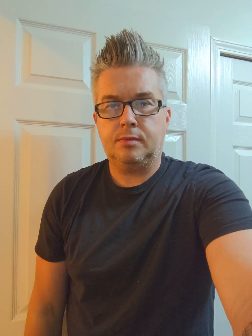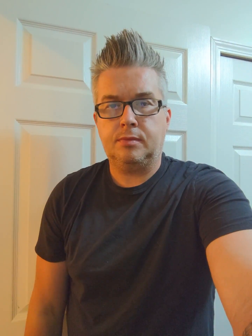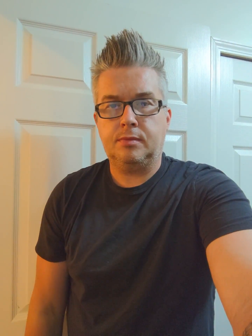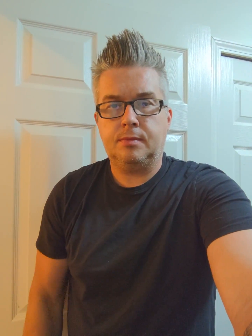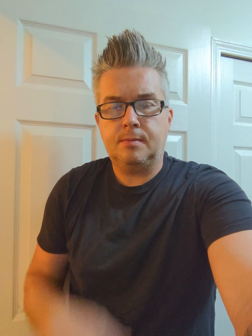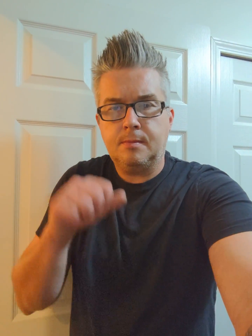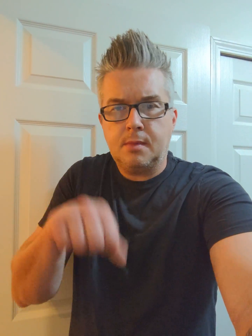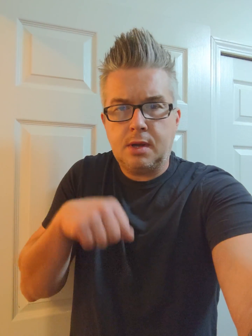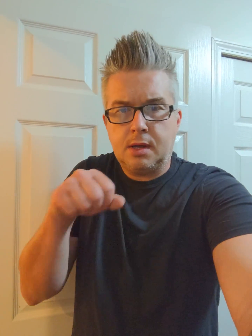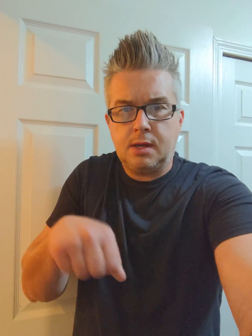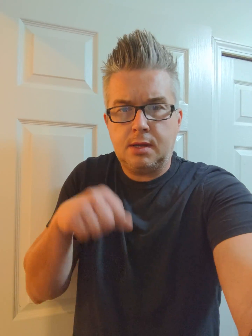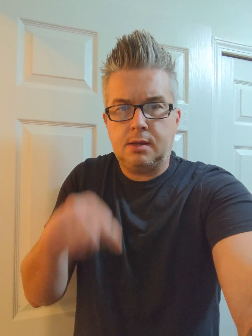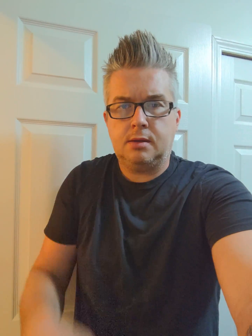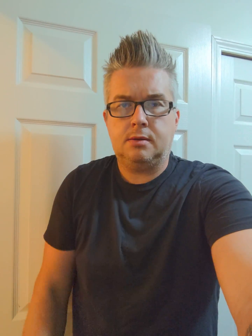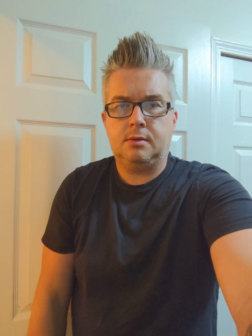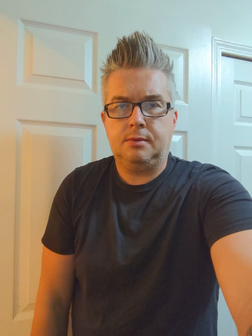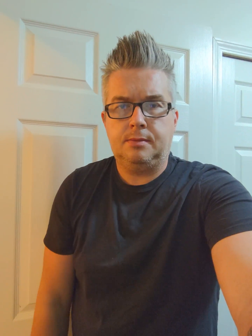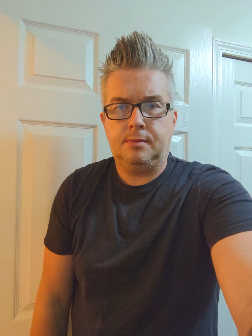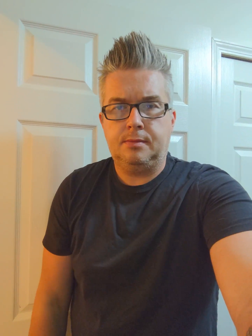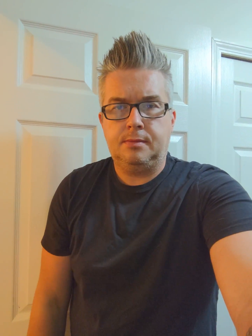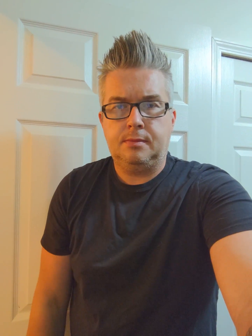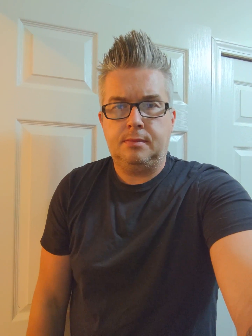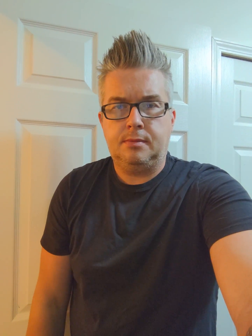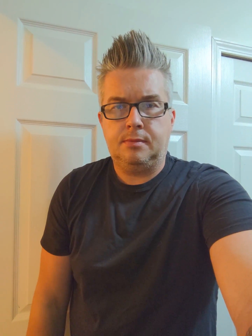bicycle